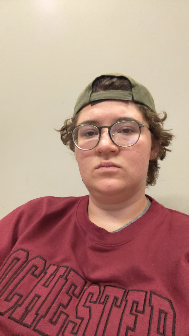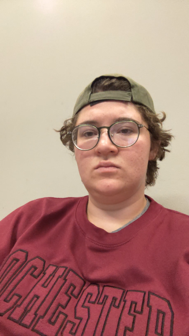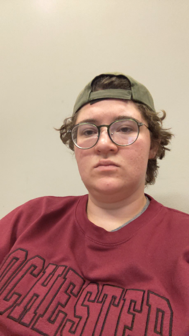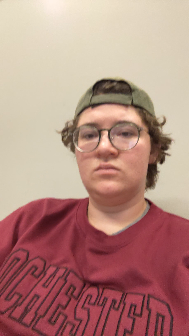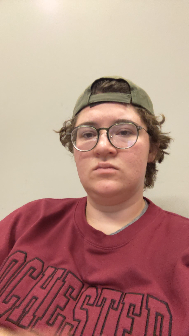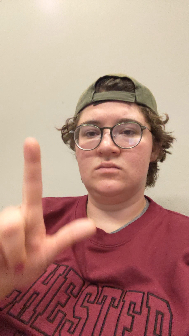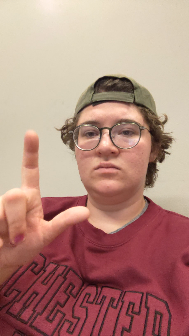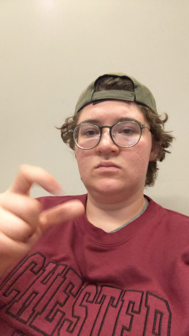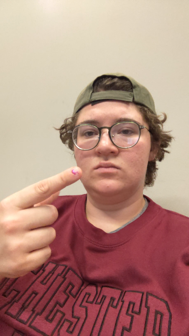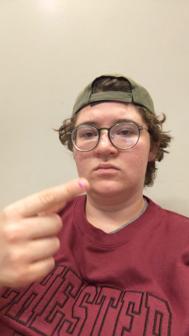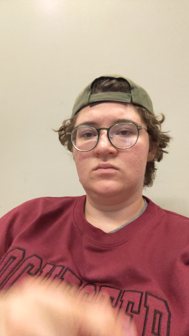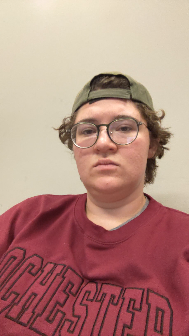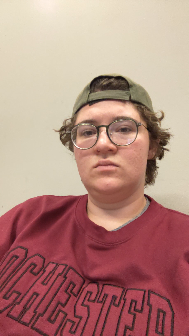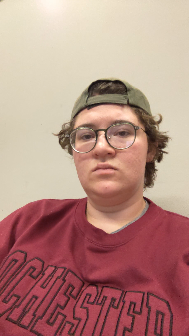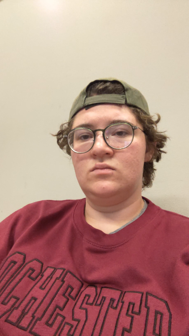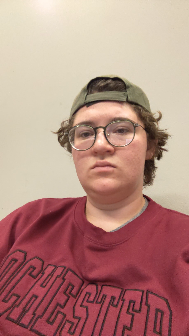leg